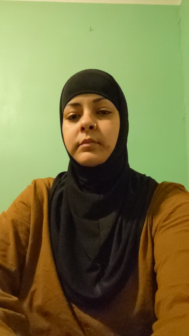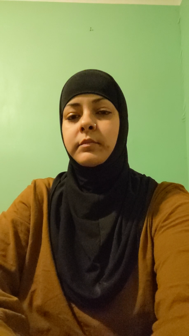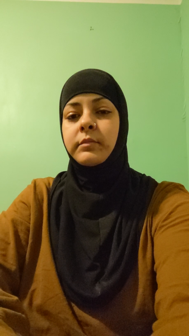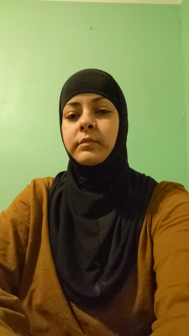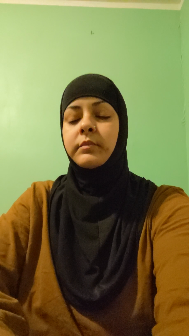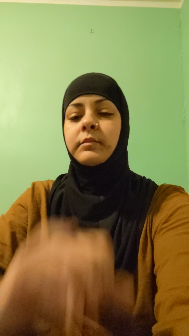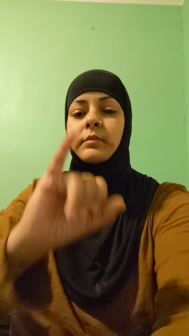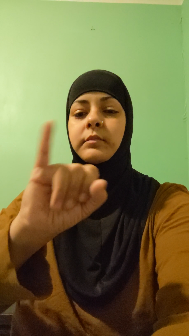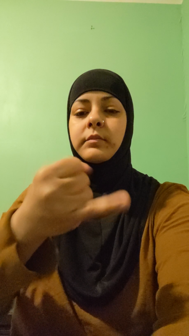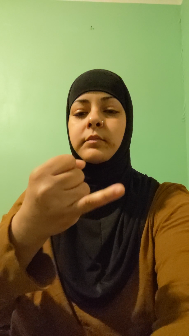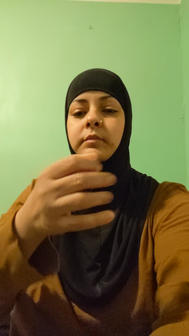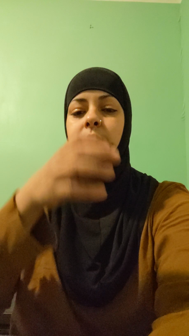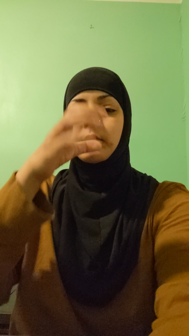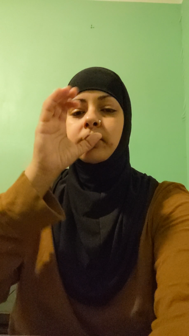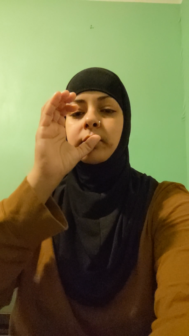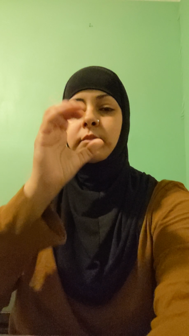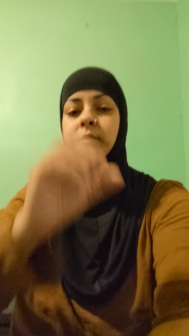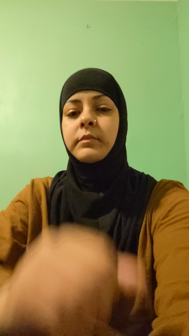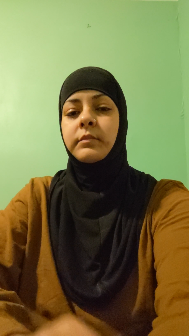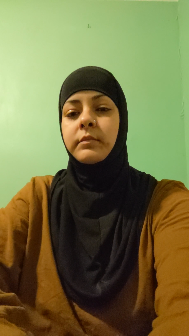juice